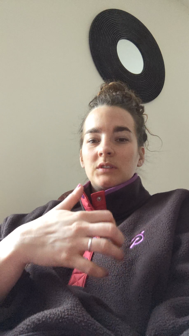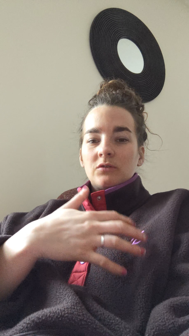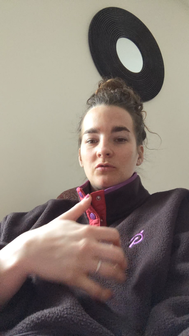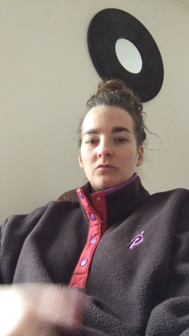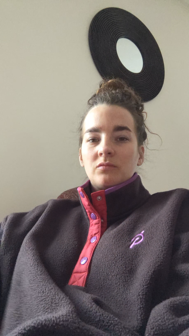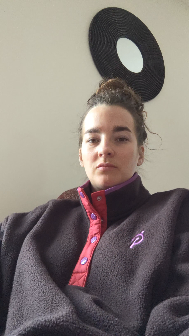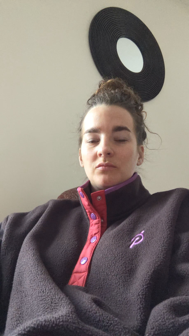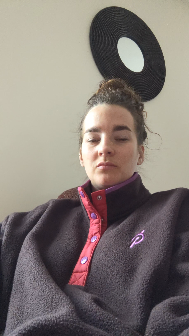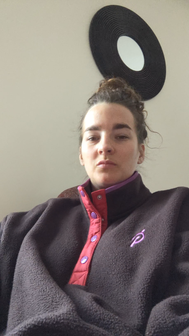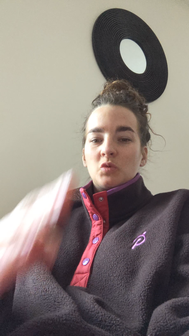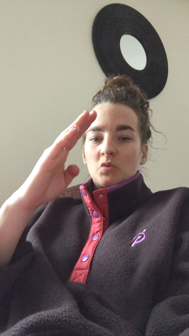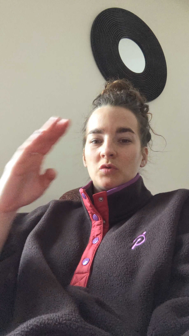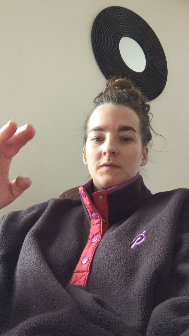roof